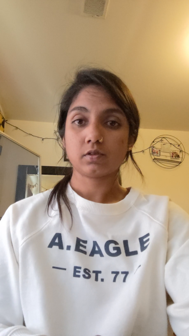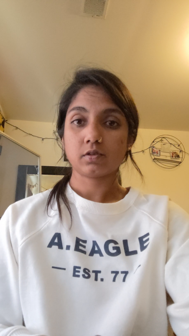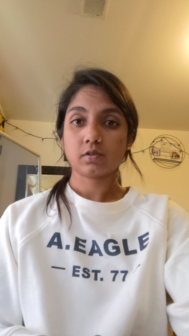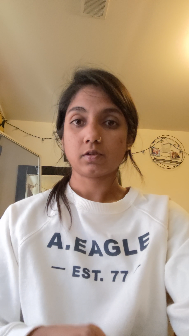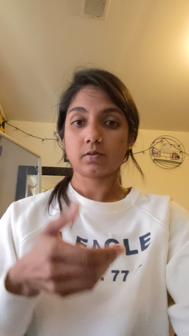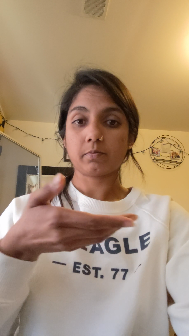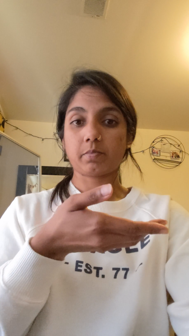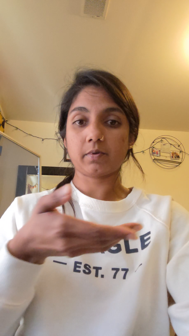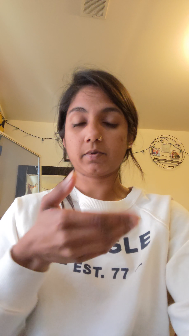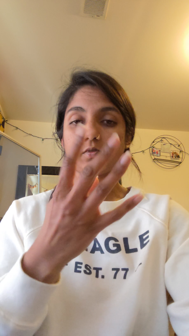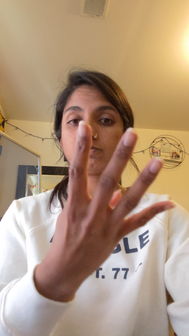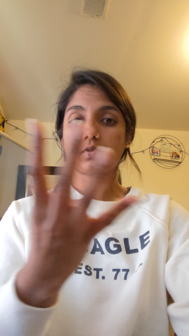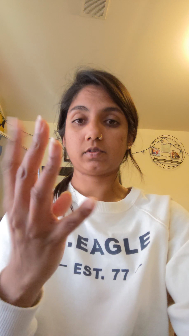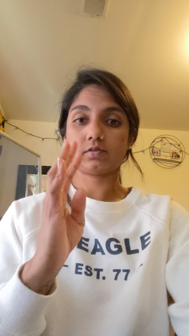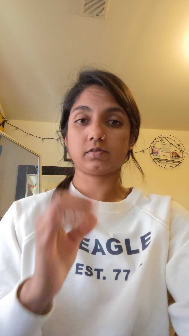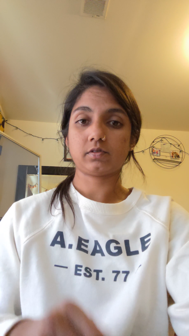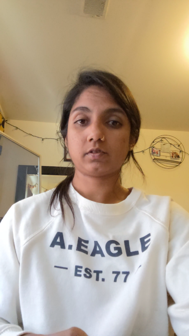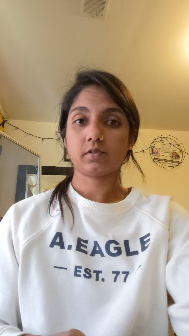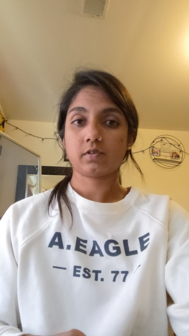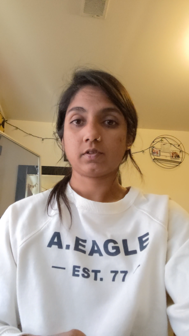crib